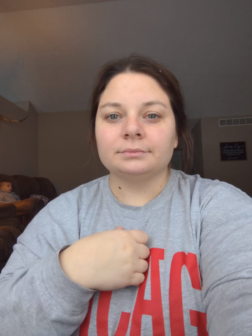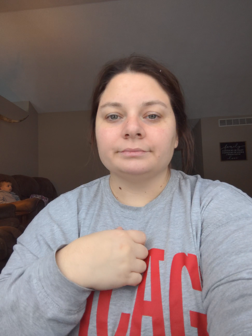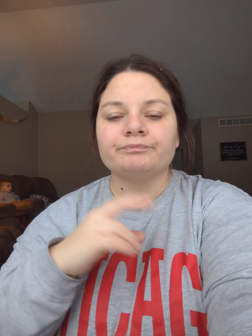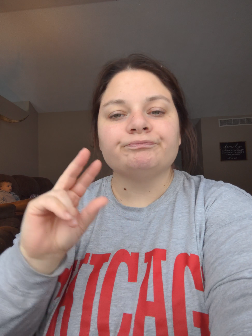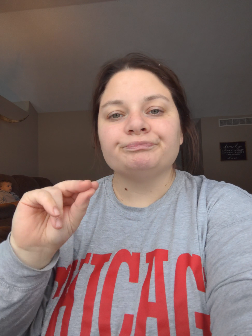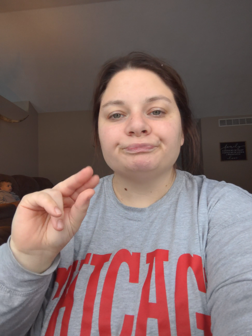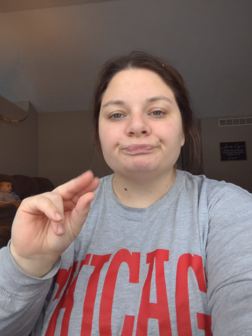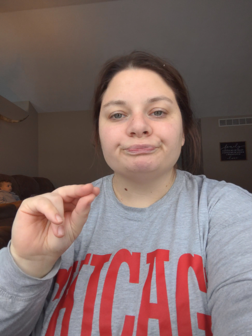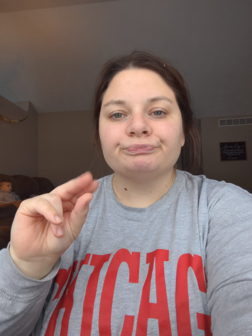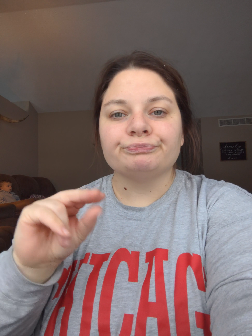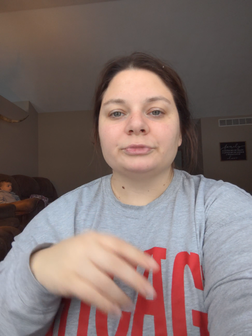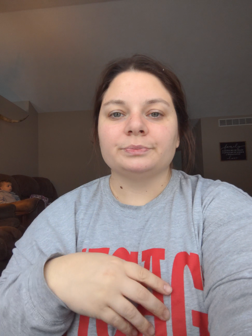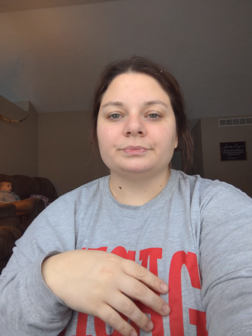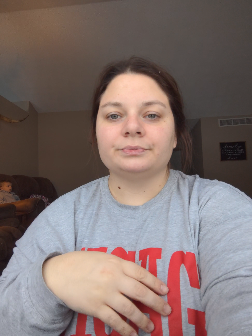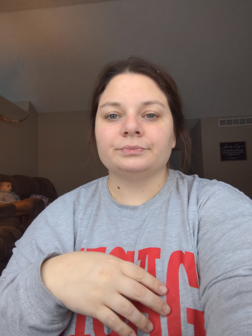no